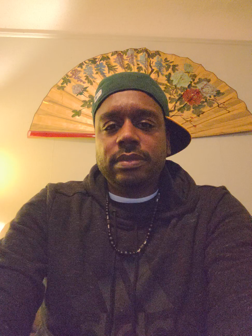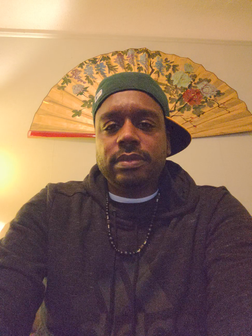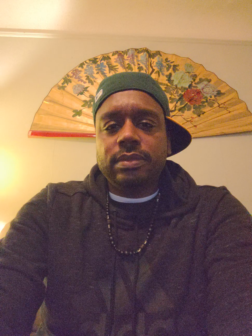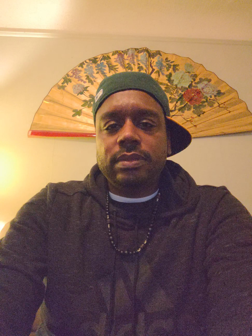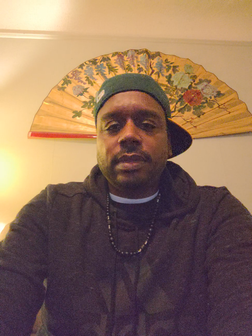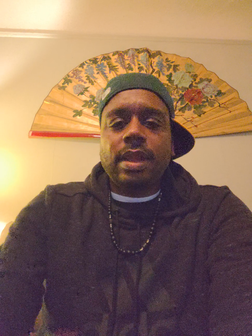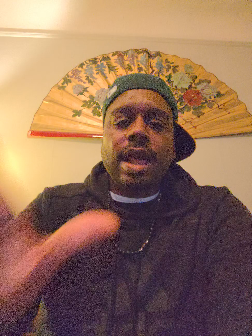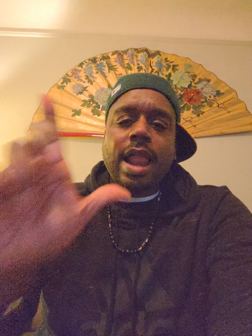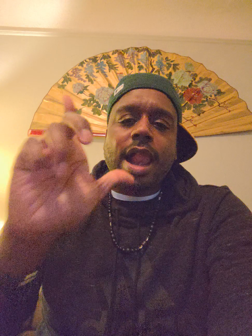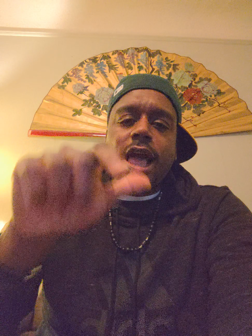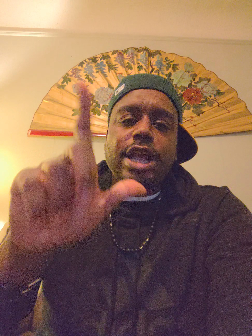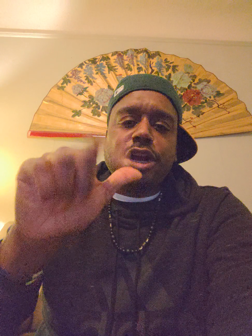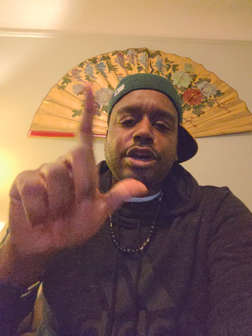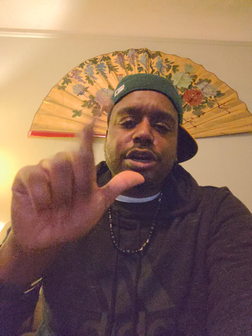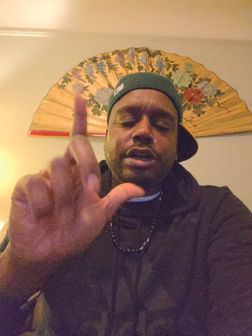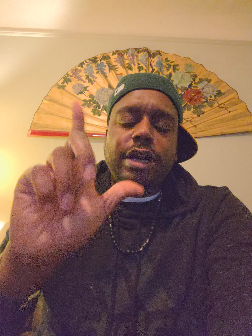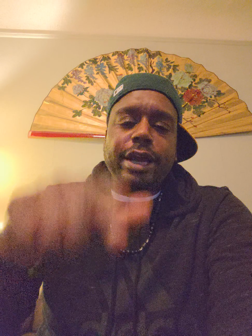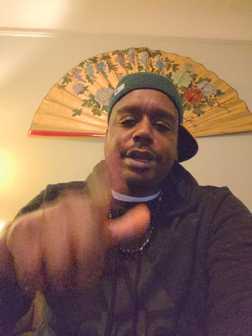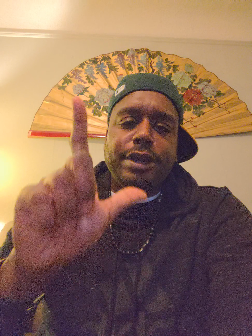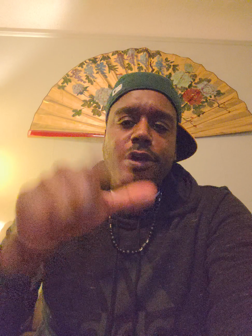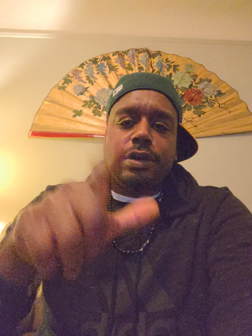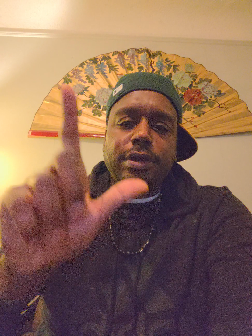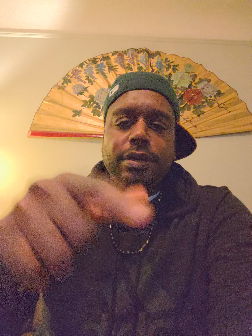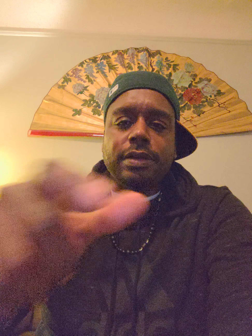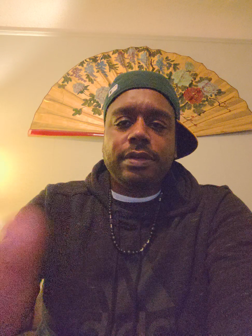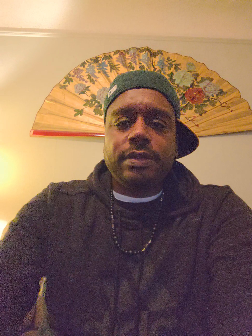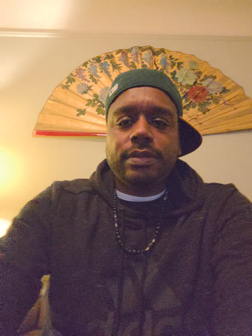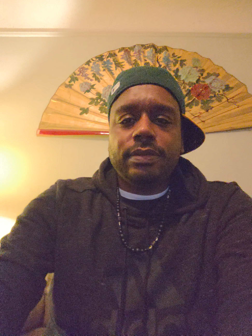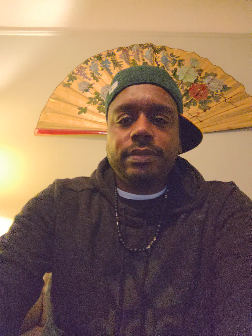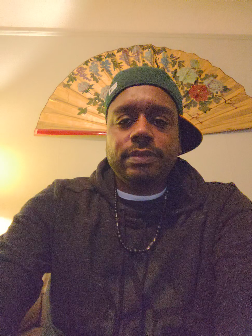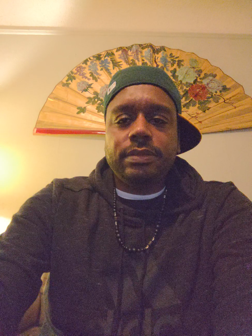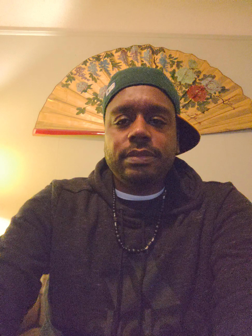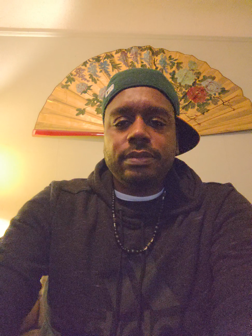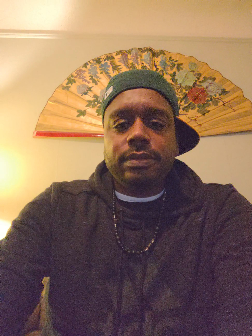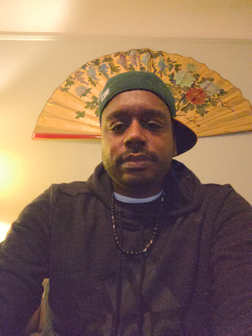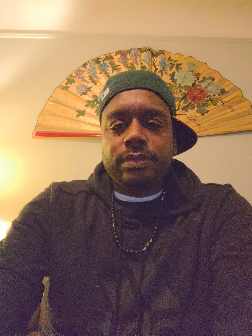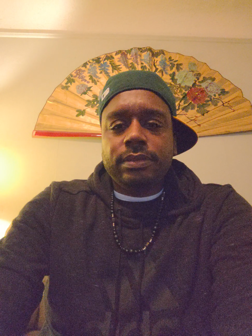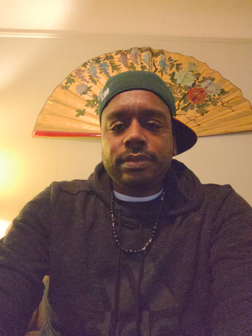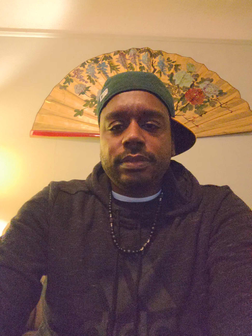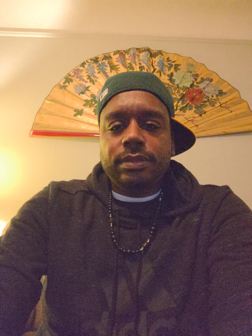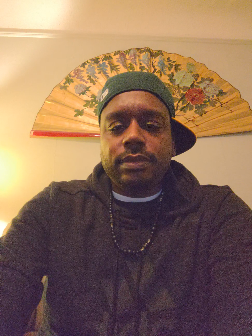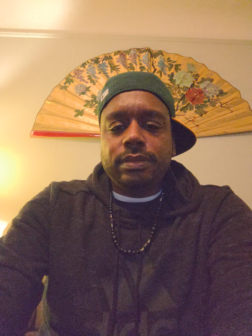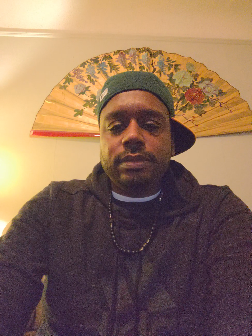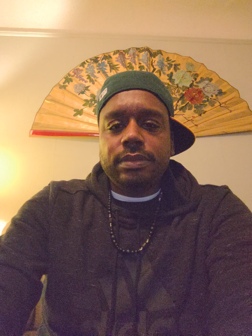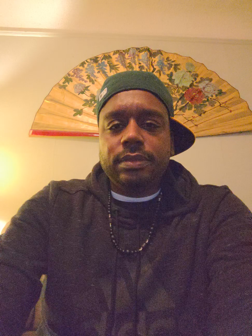later